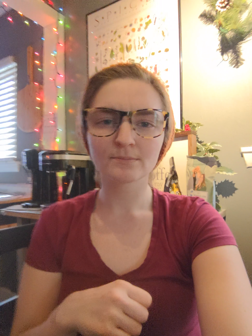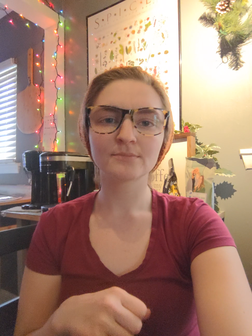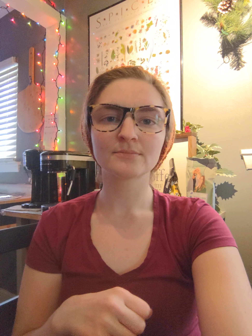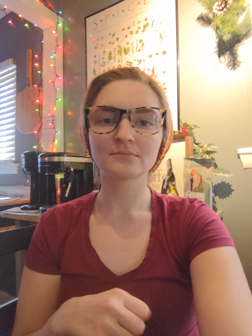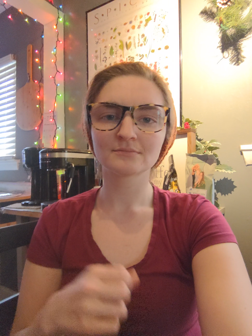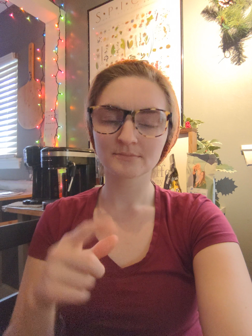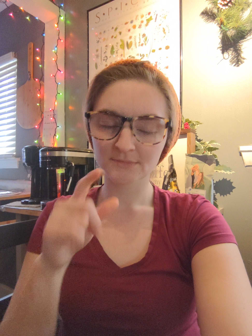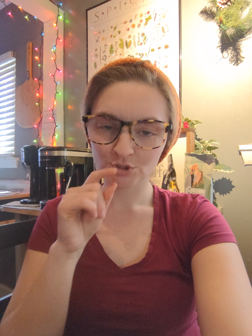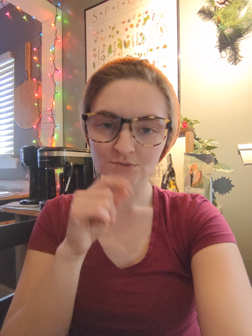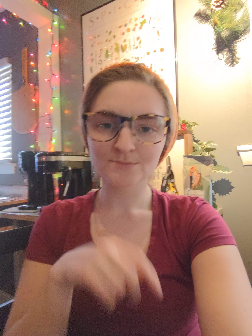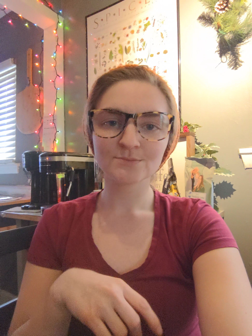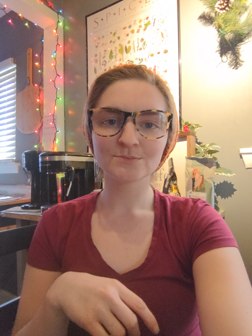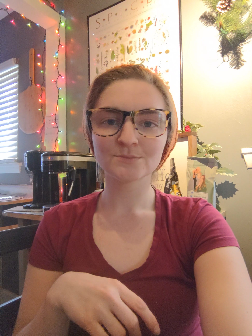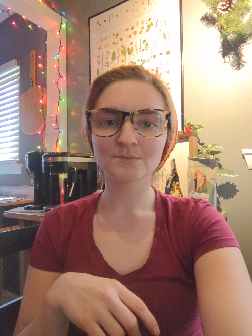hen